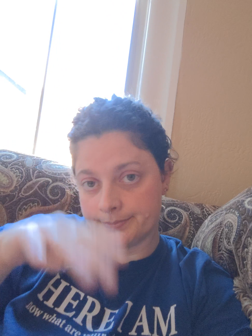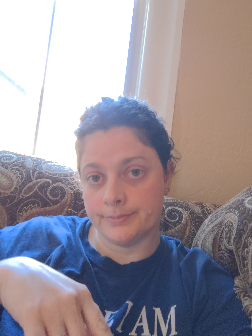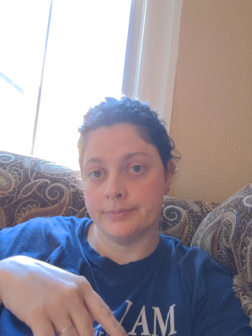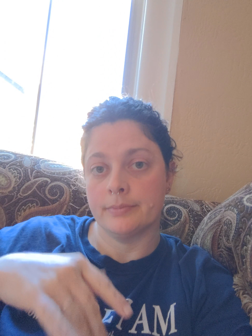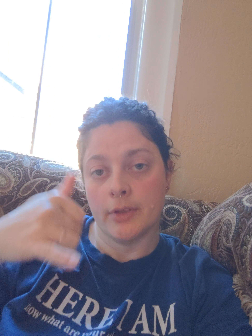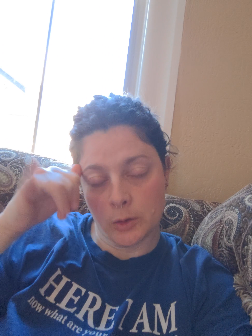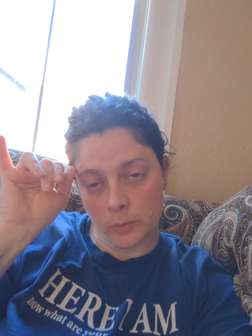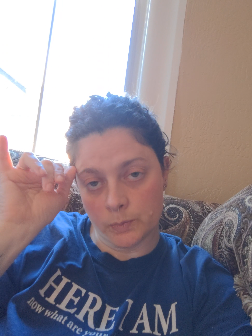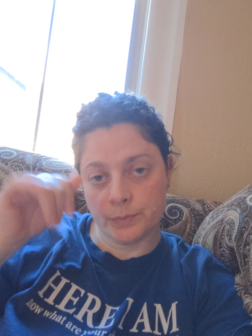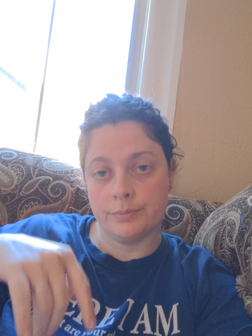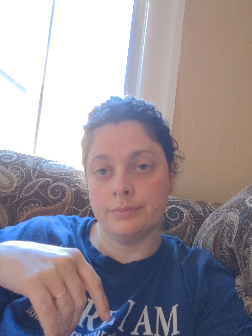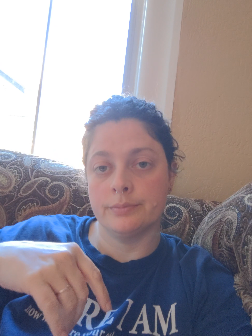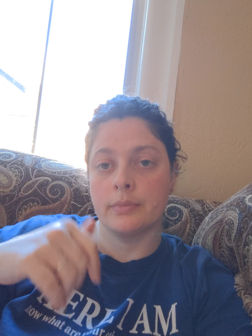cow